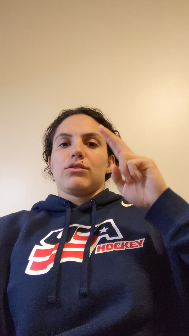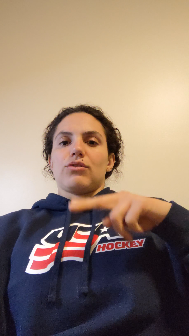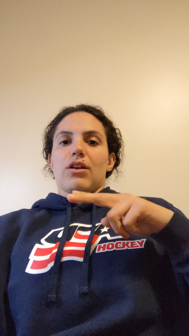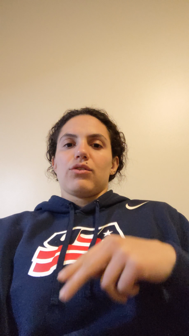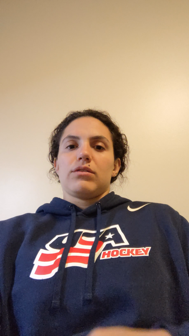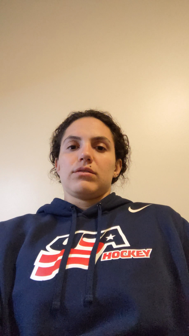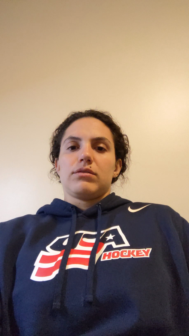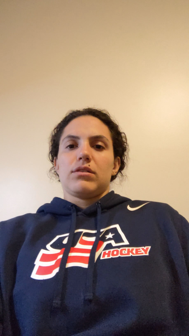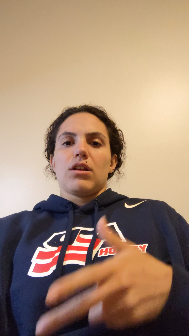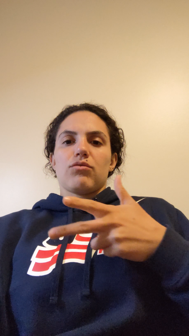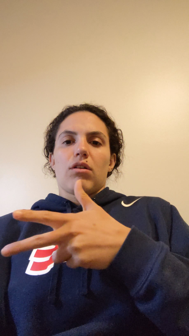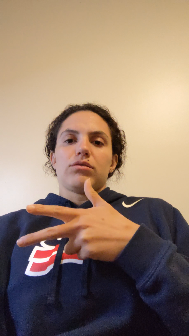garage